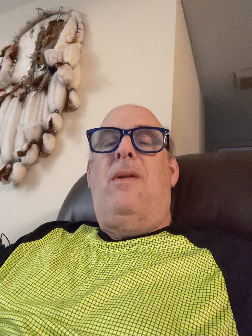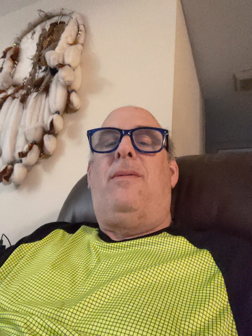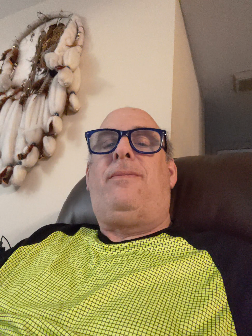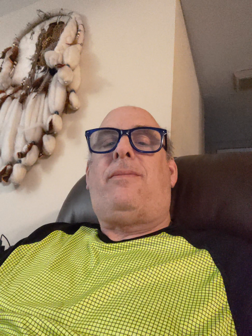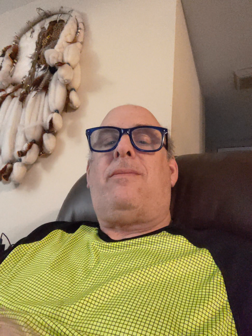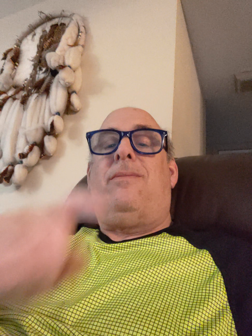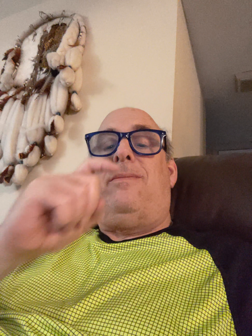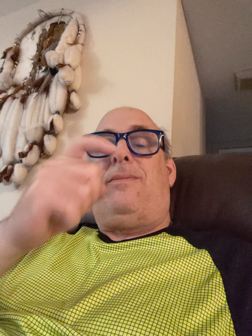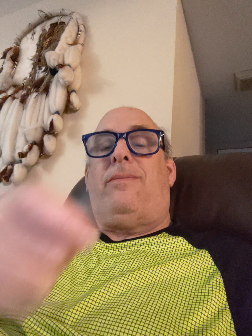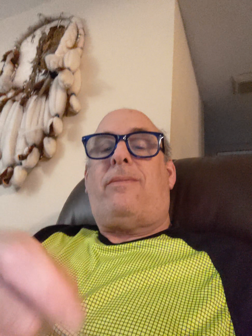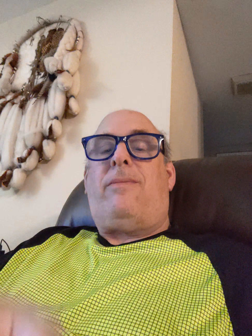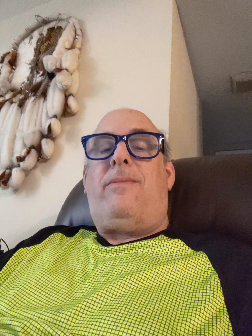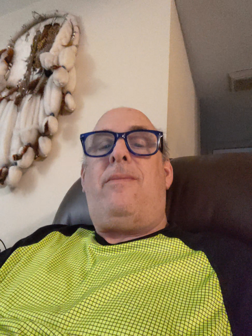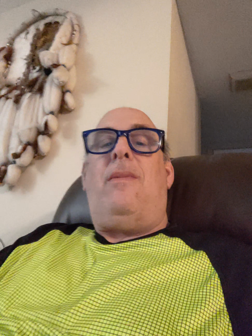gift